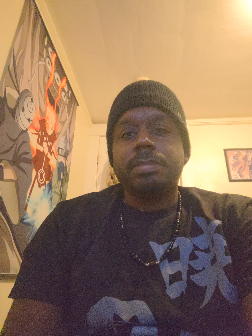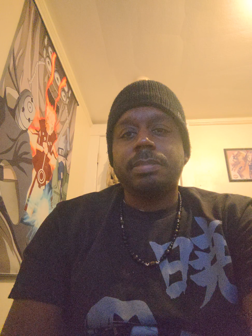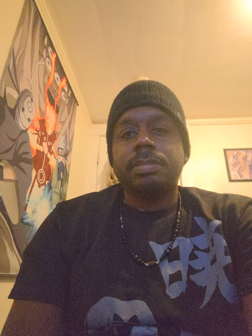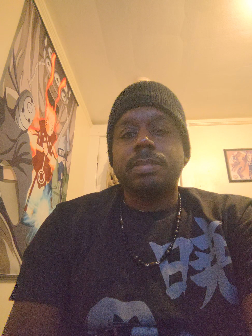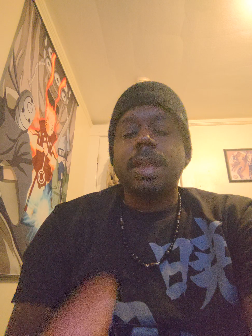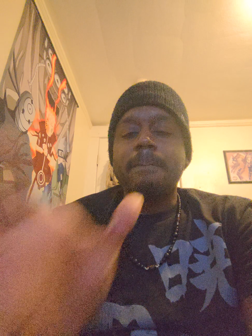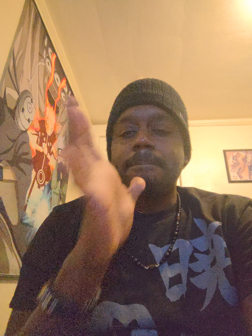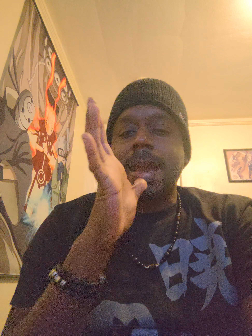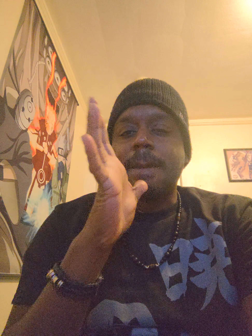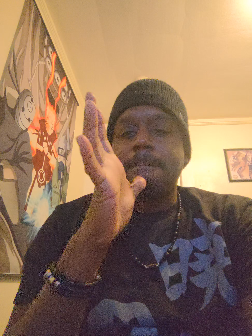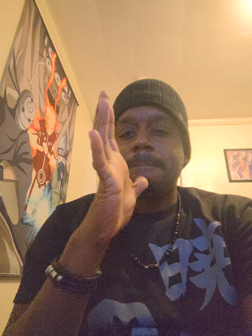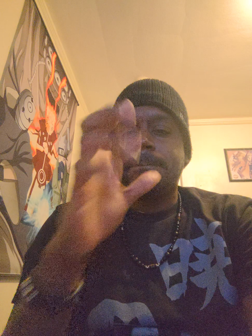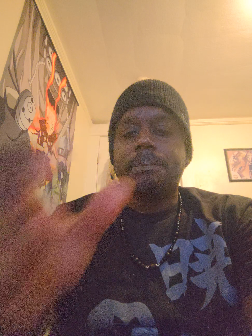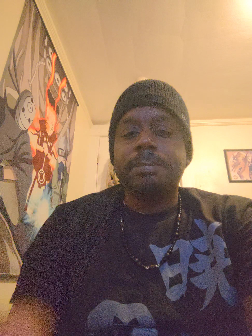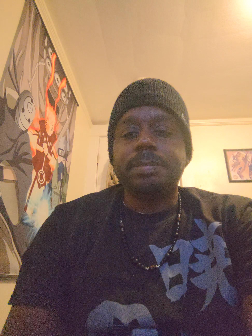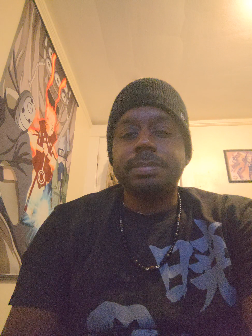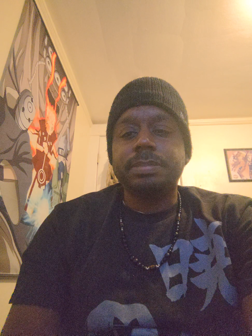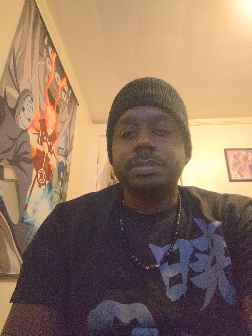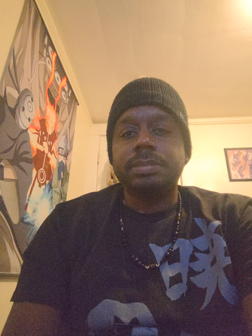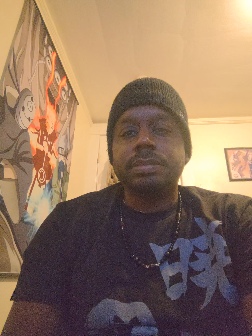mom